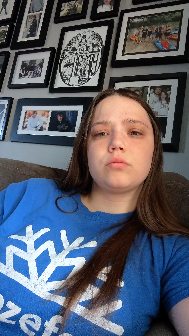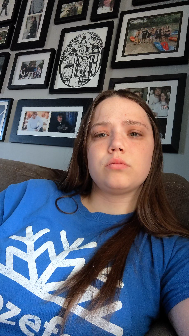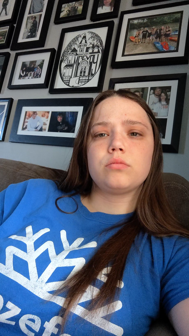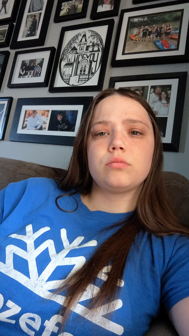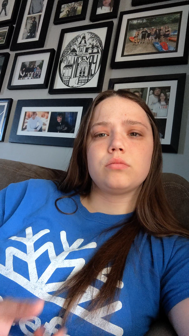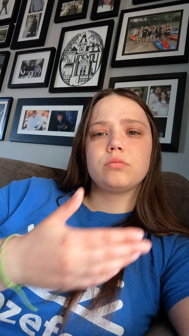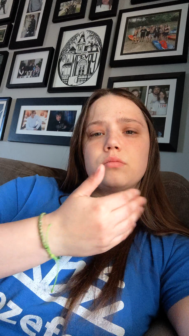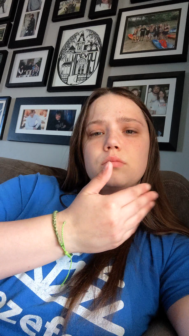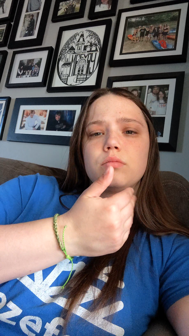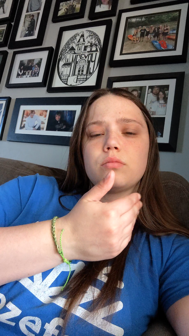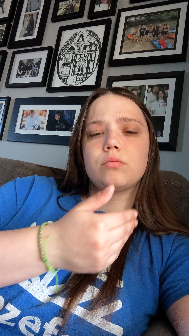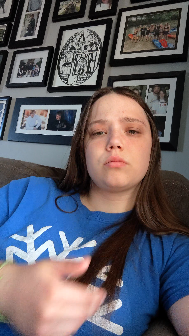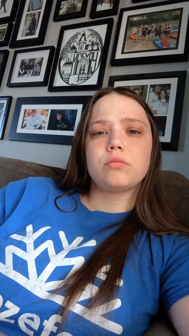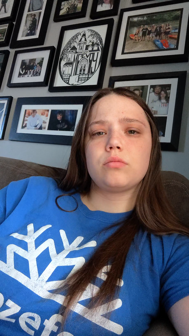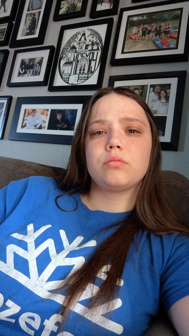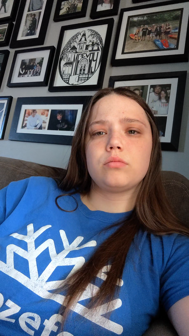butterfly